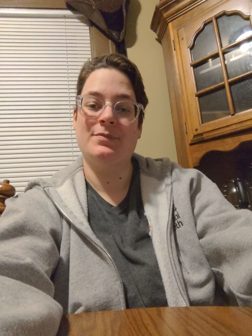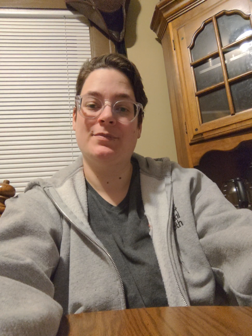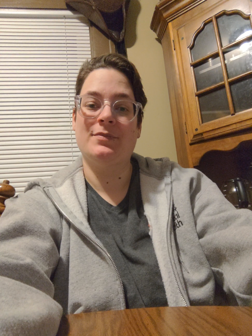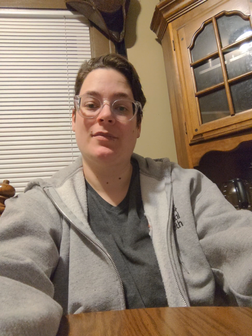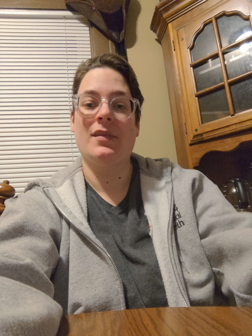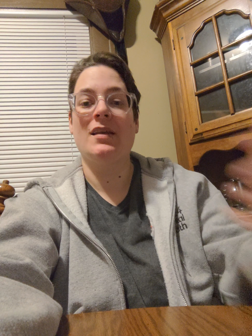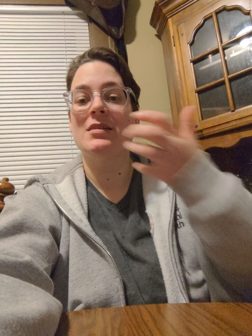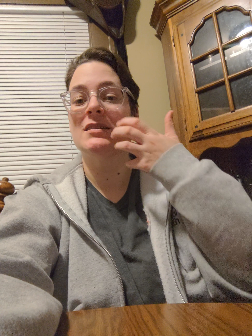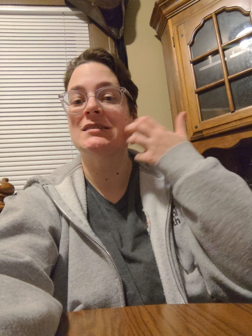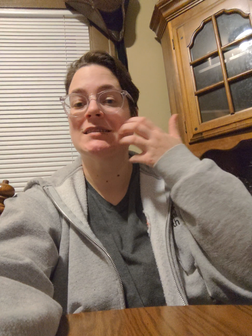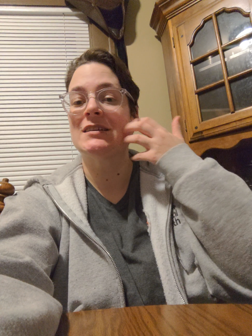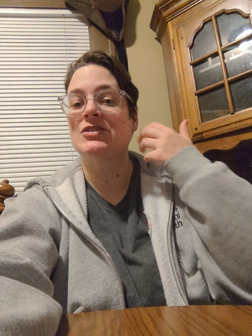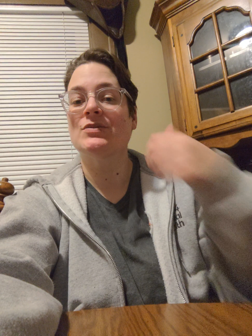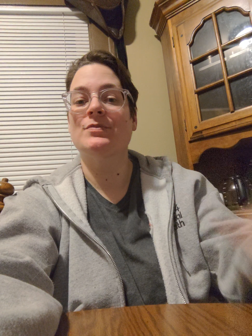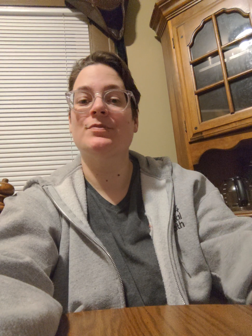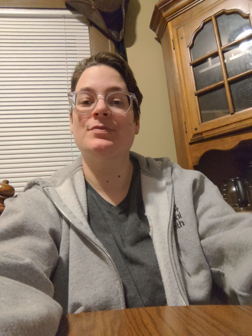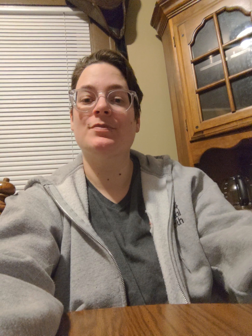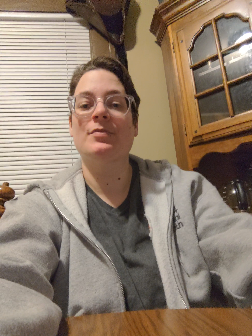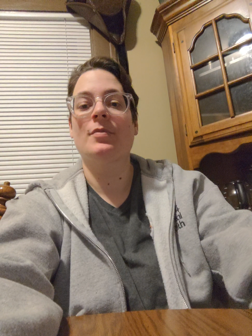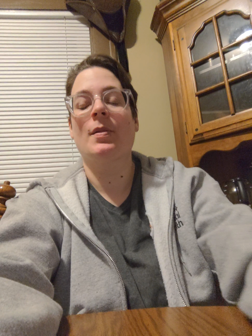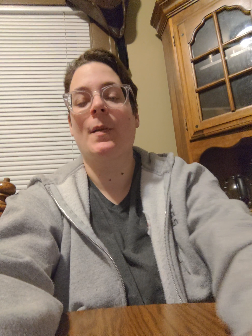tiger